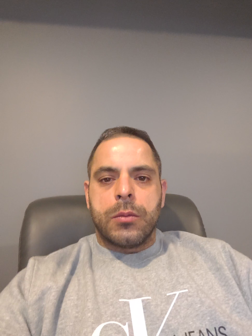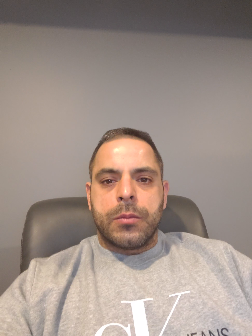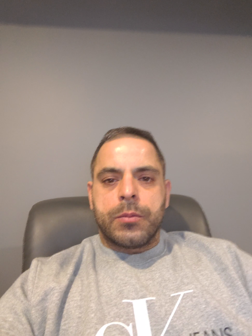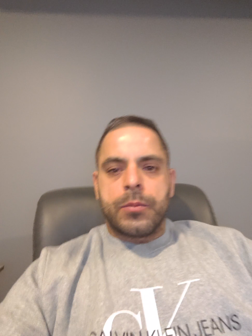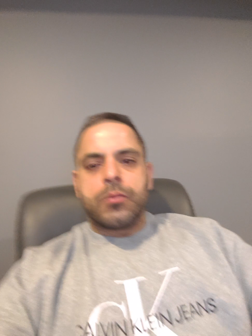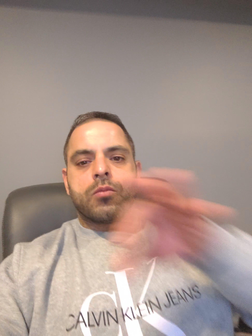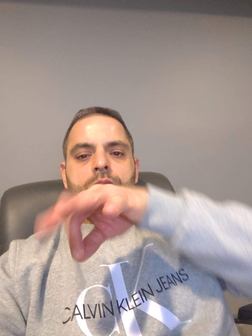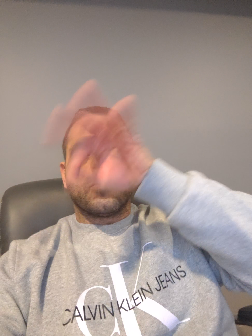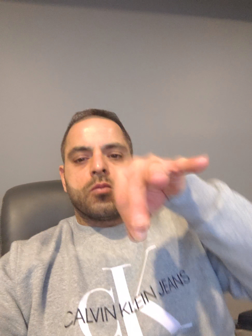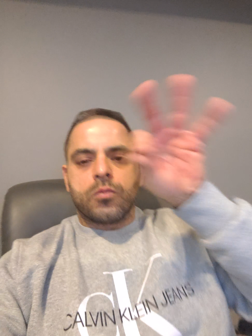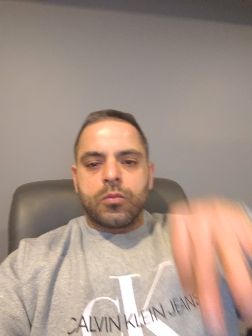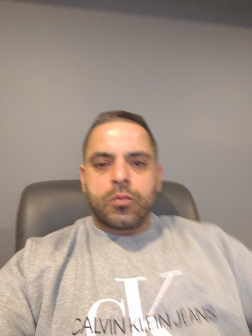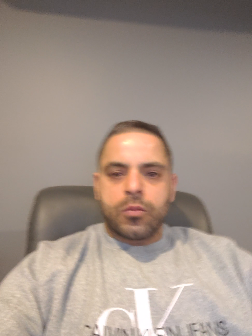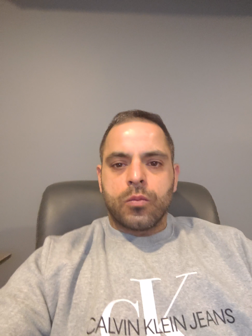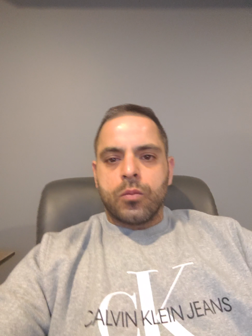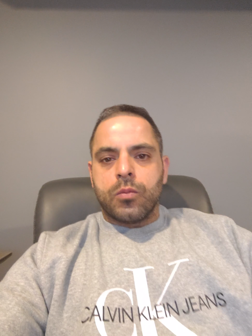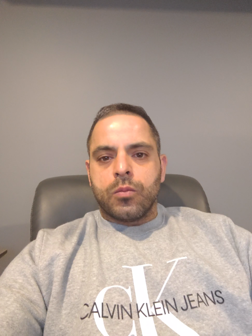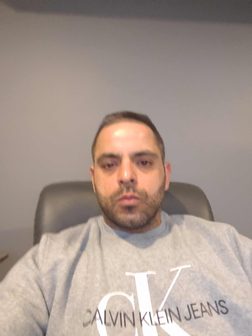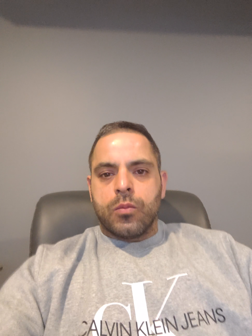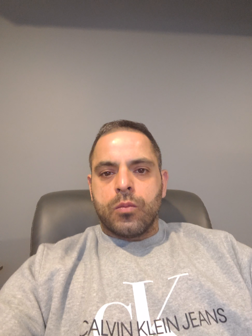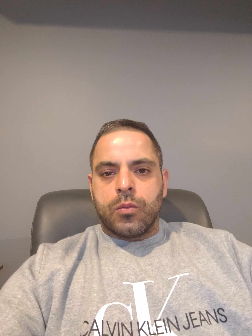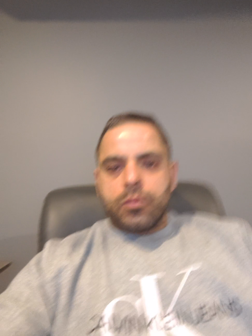french fries